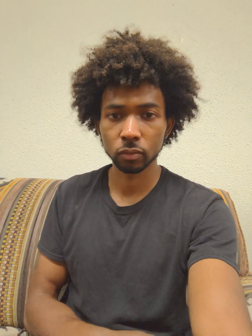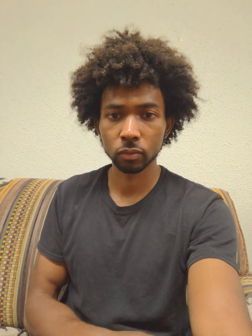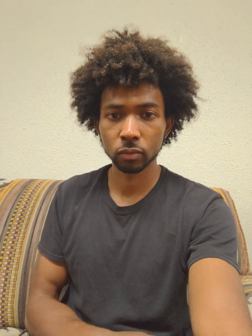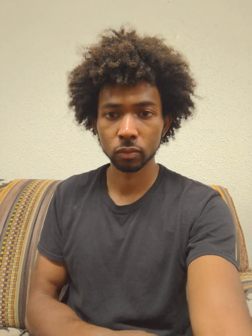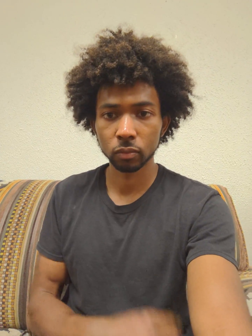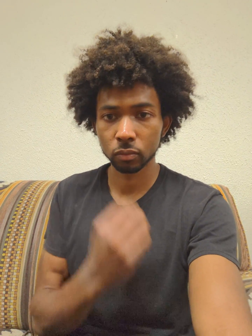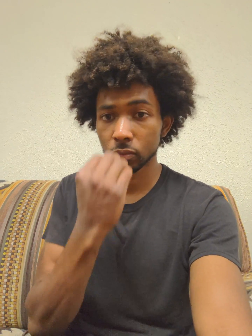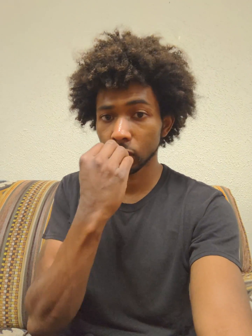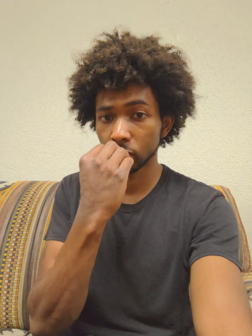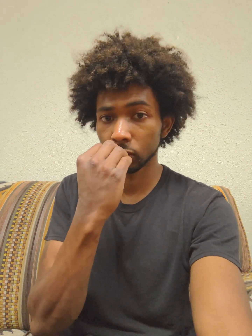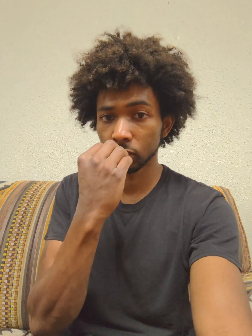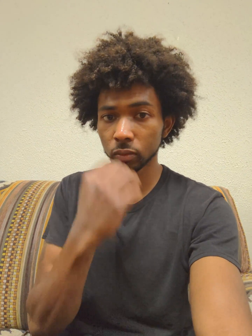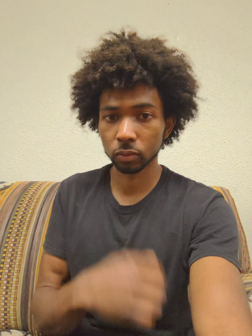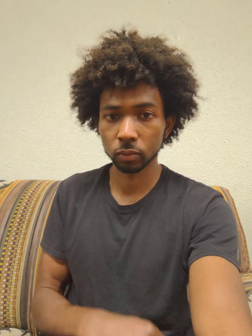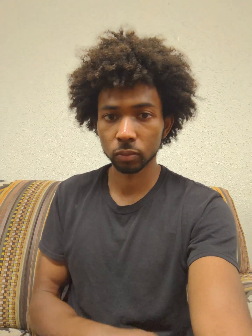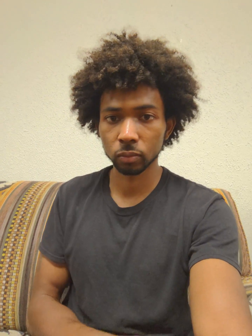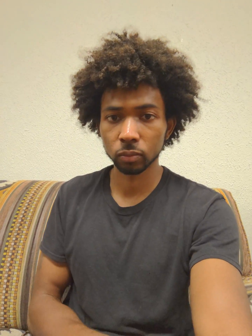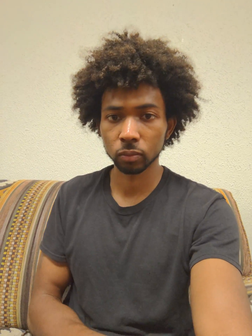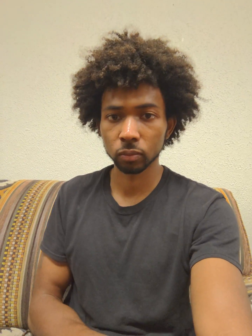eat